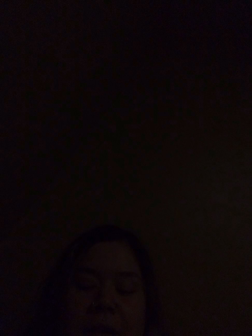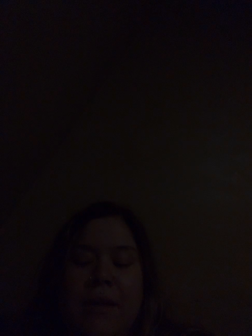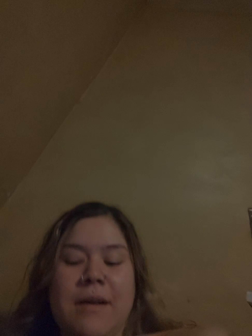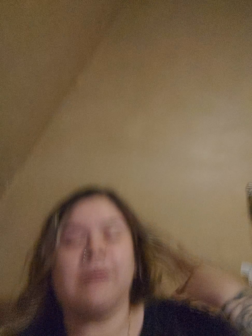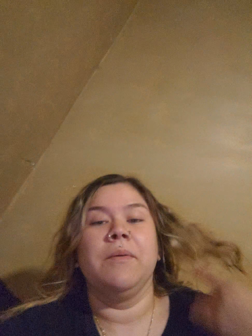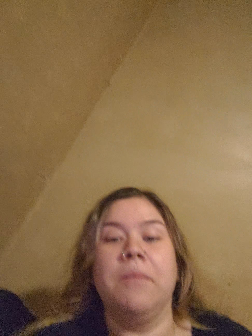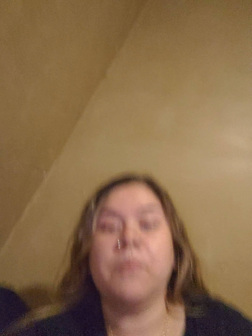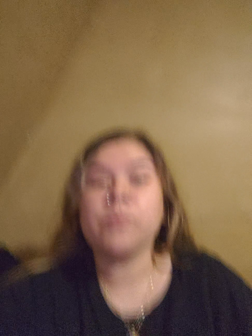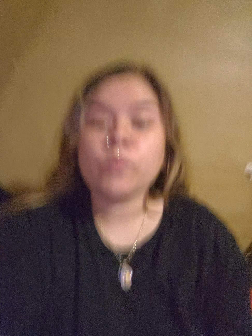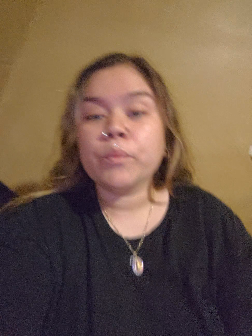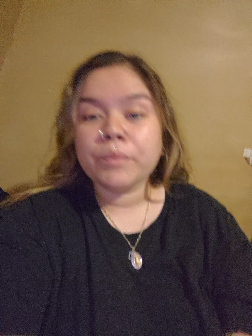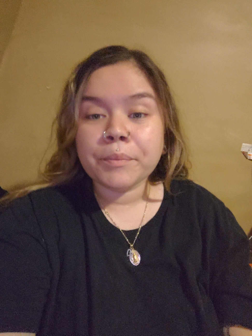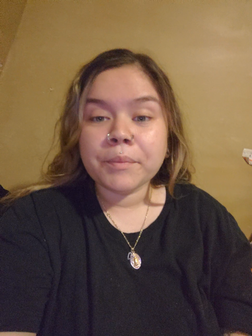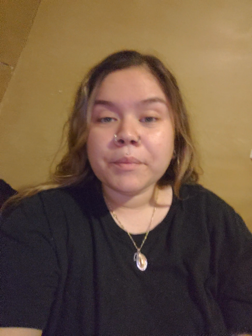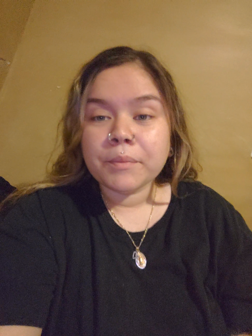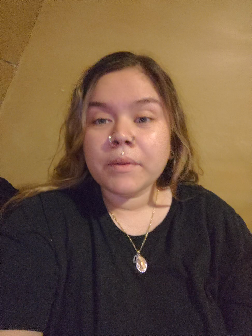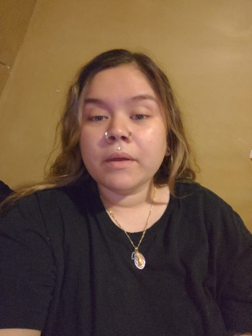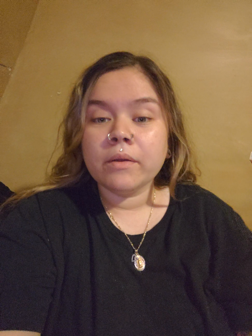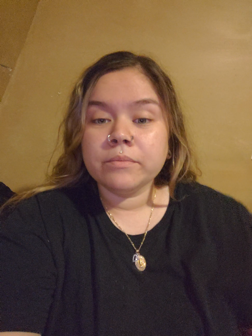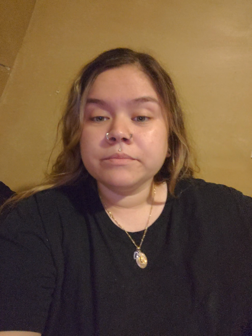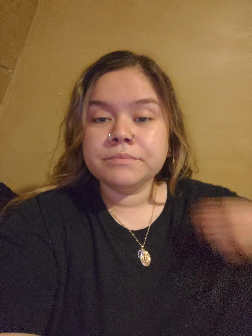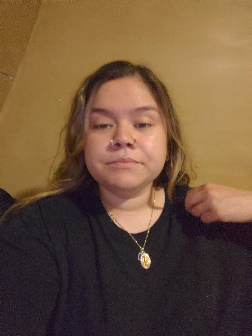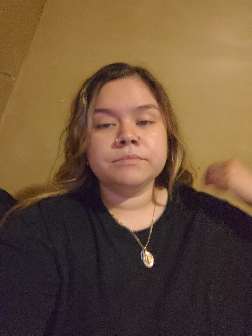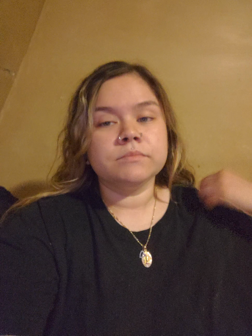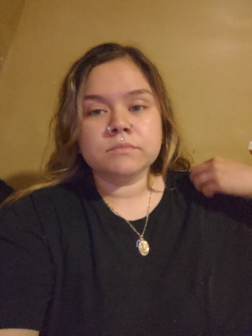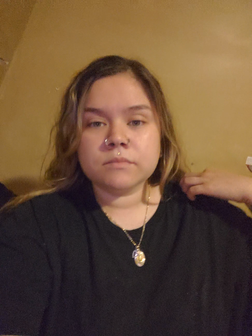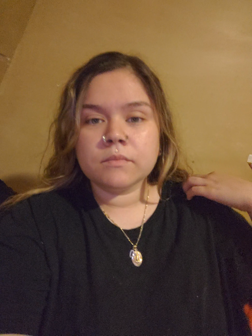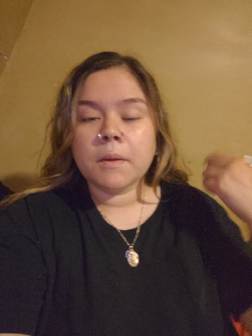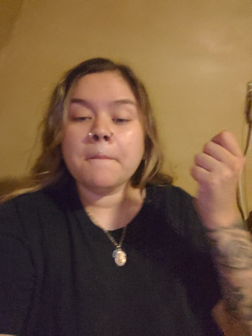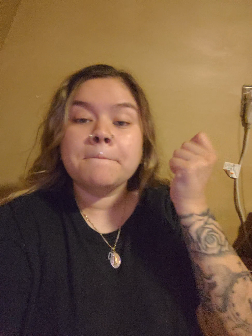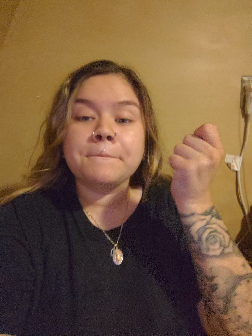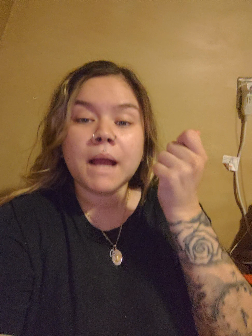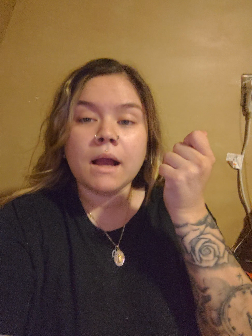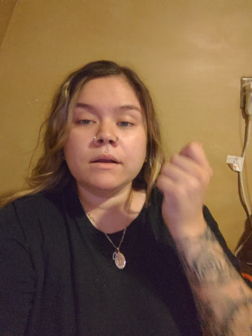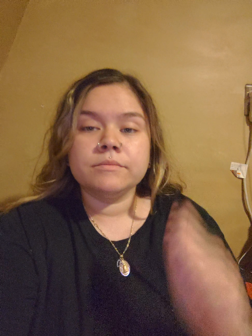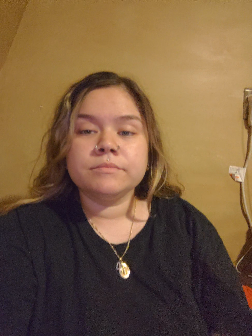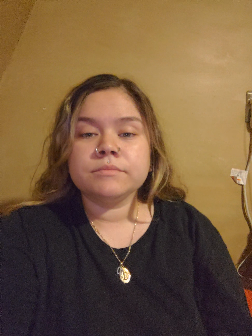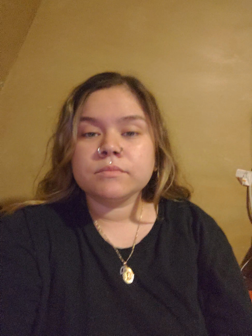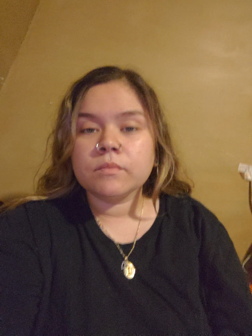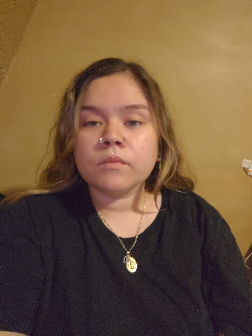bat